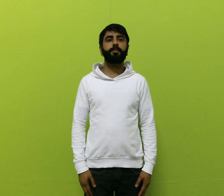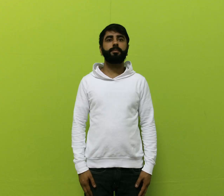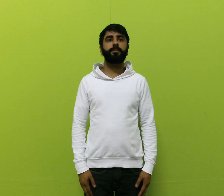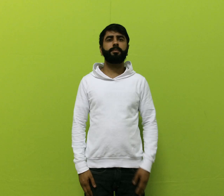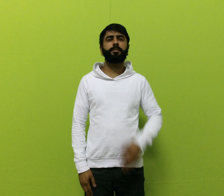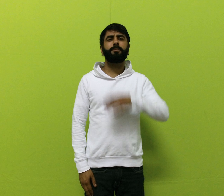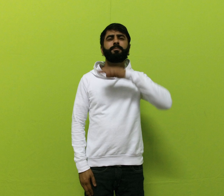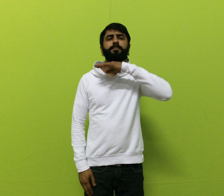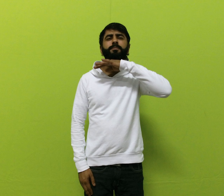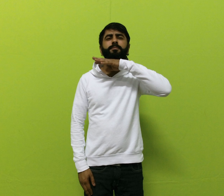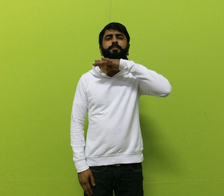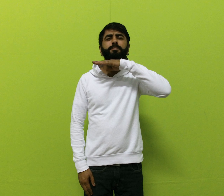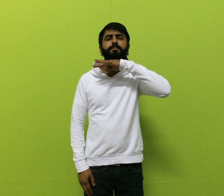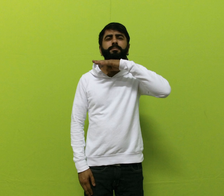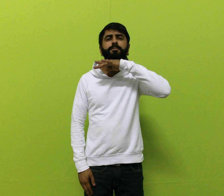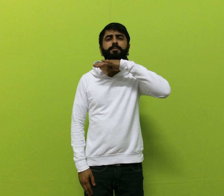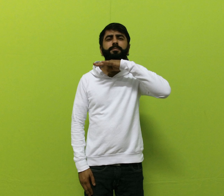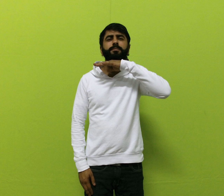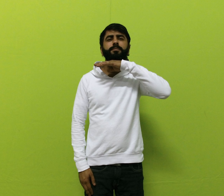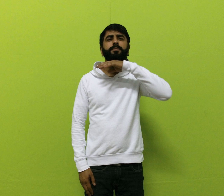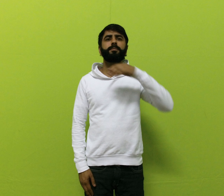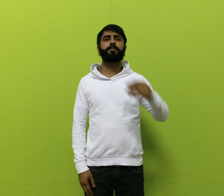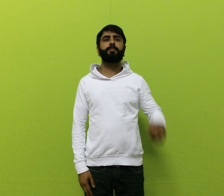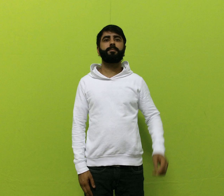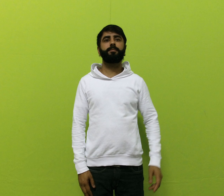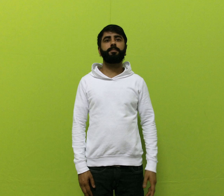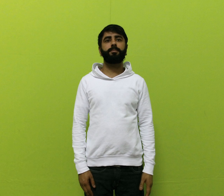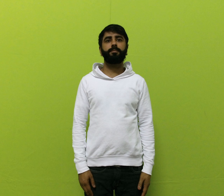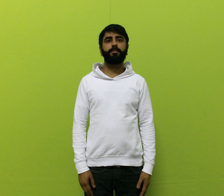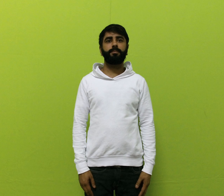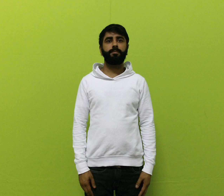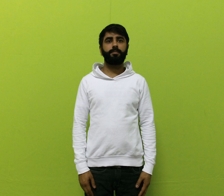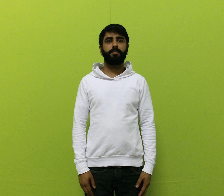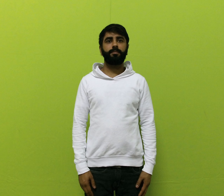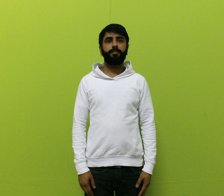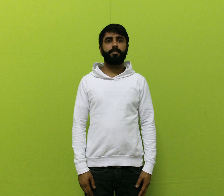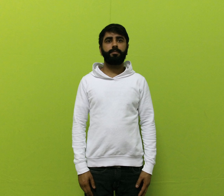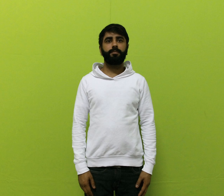ruim